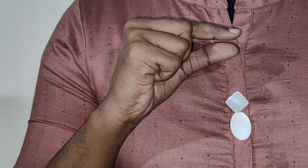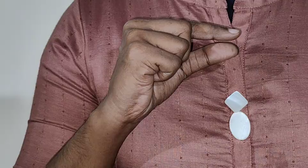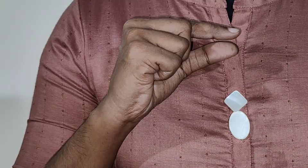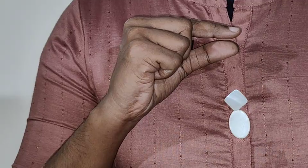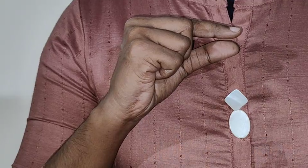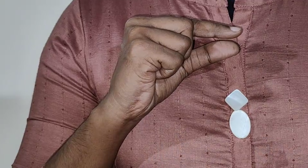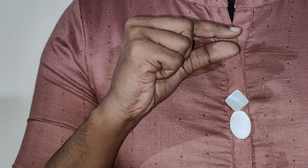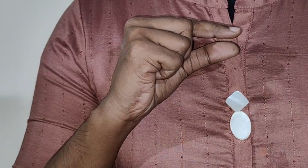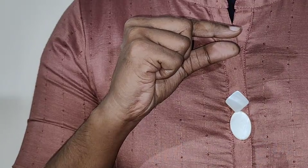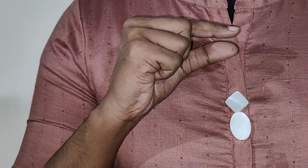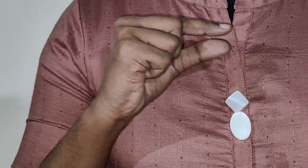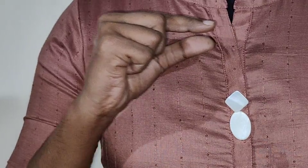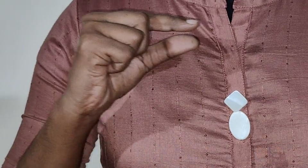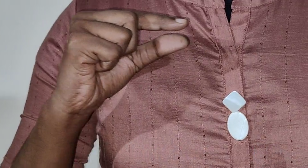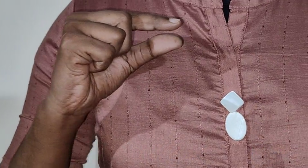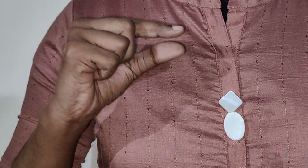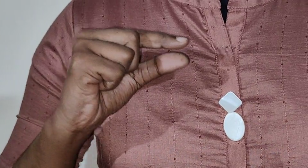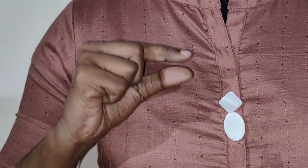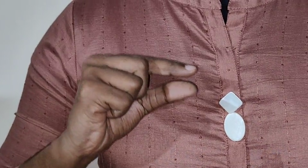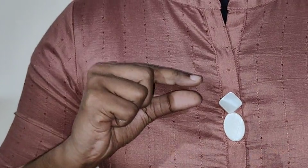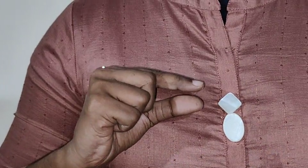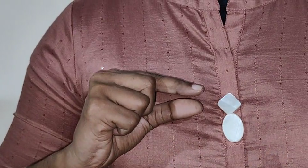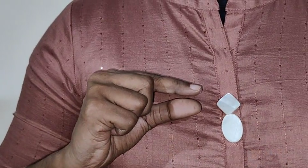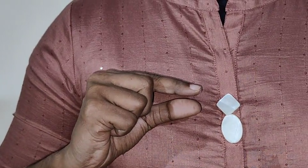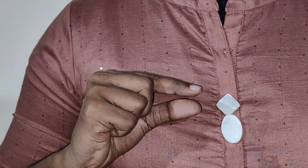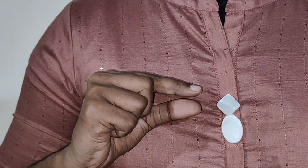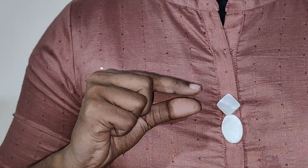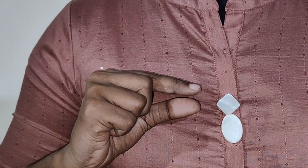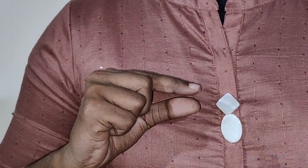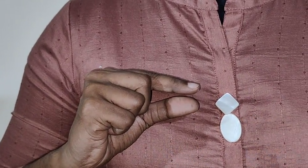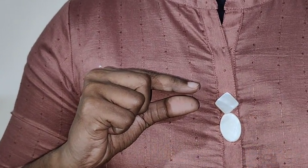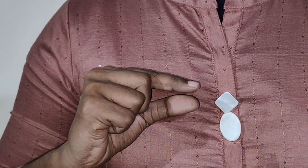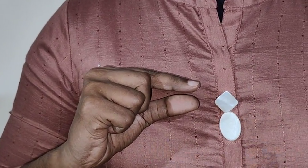ഊ